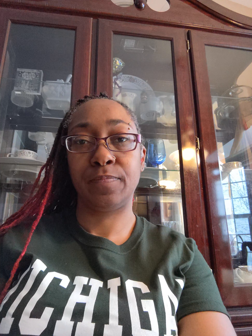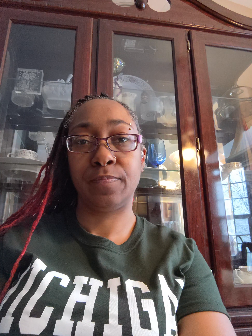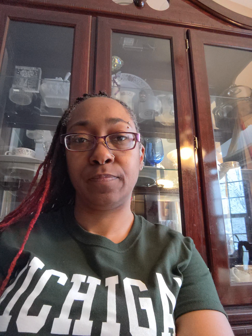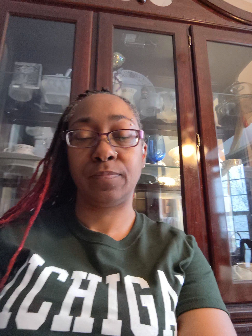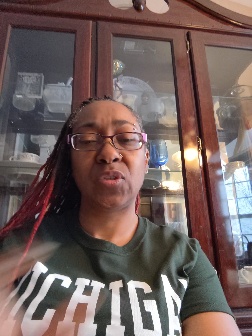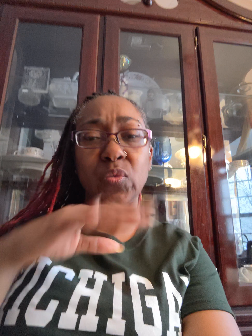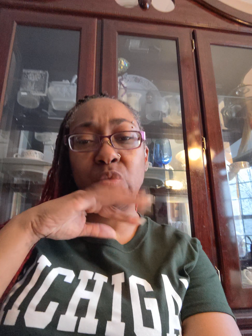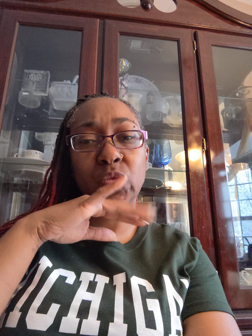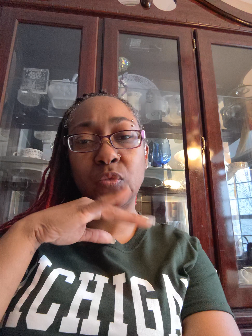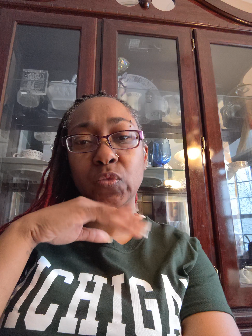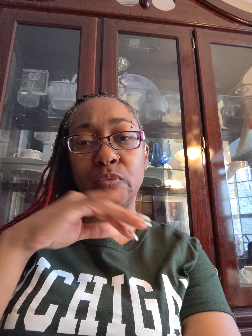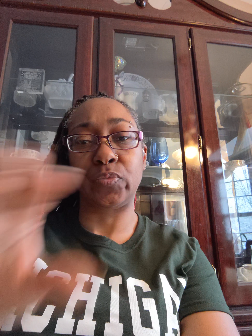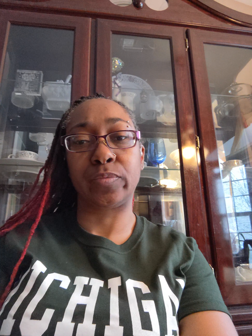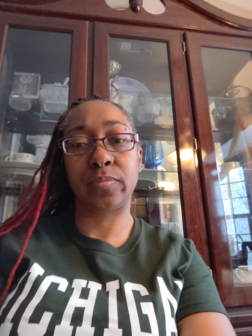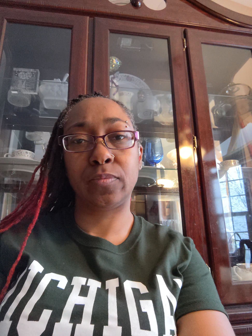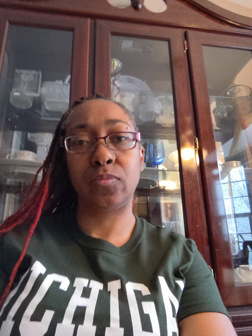dirty